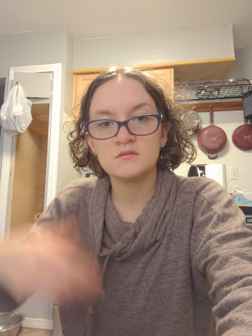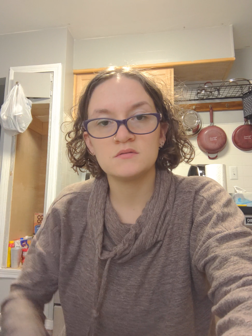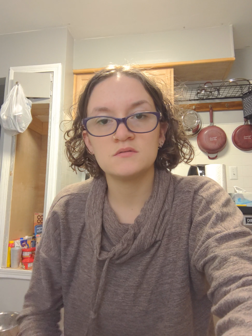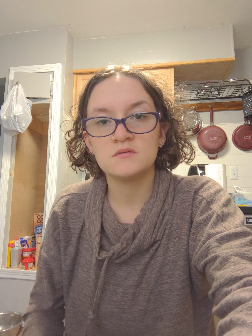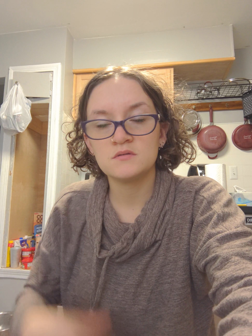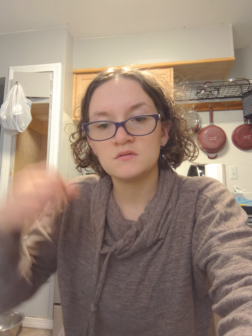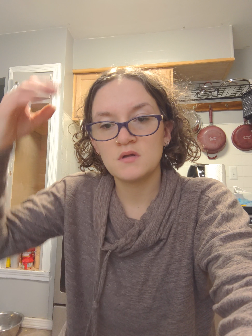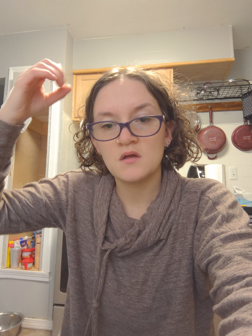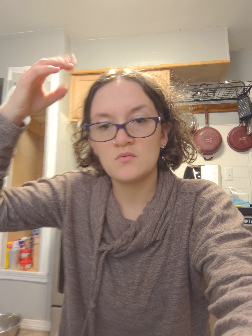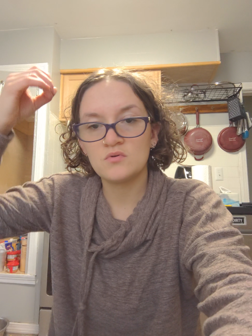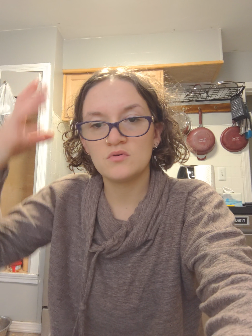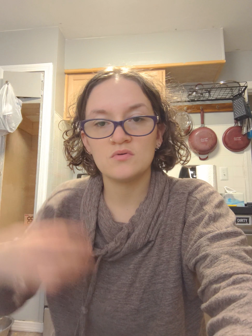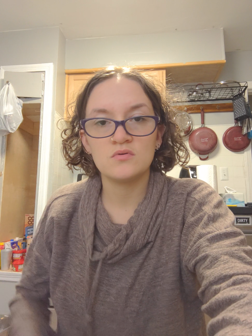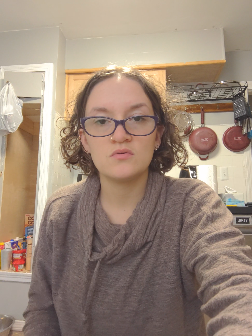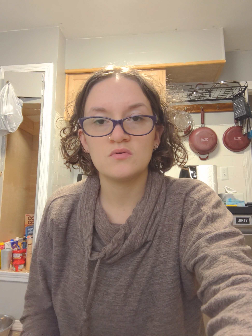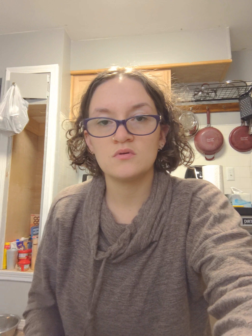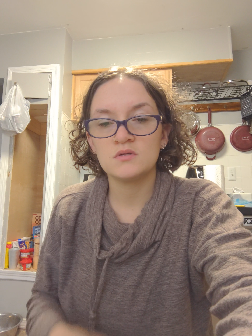shower